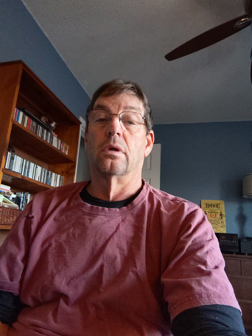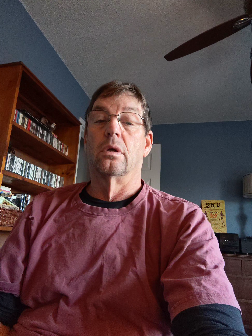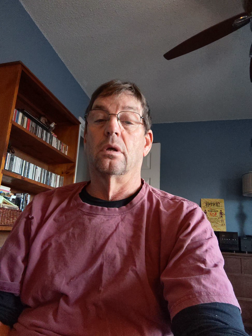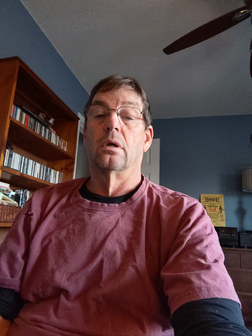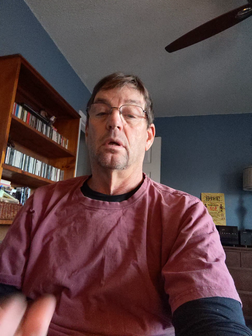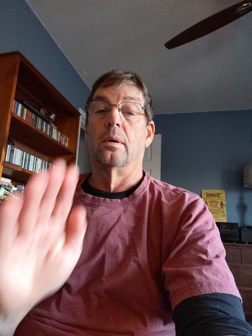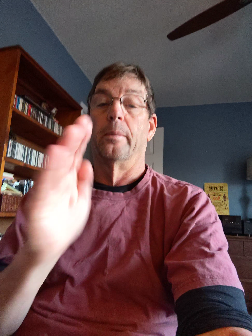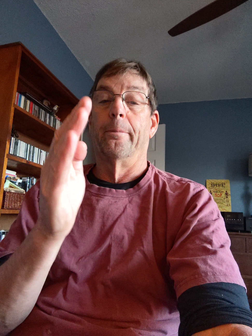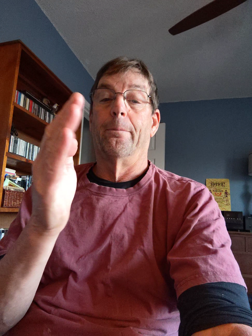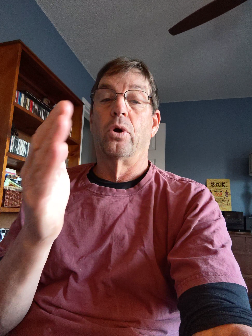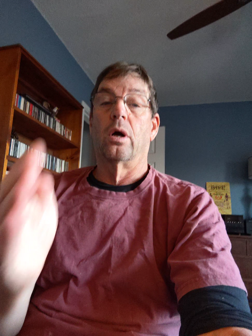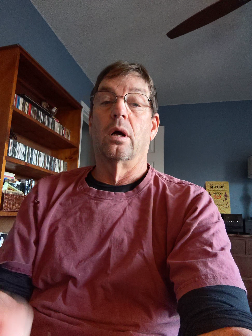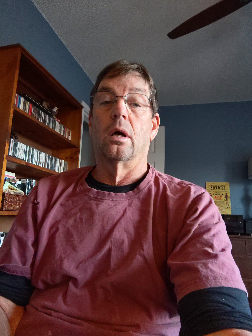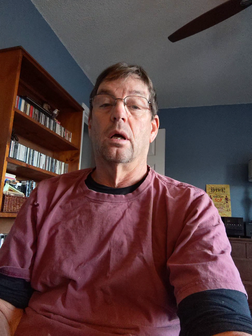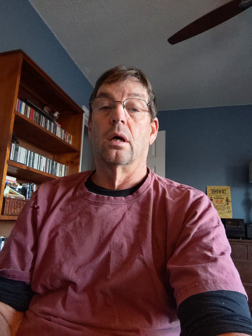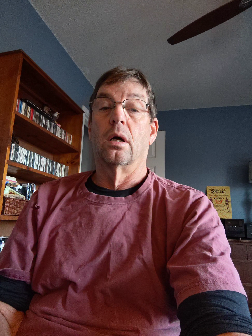book